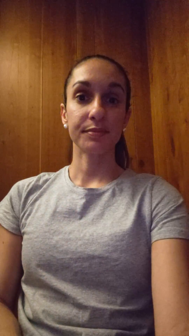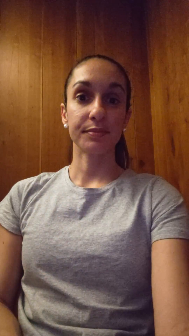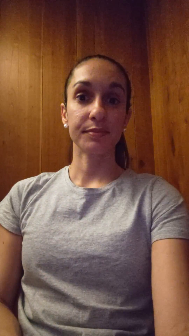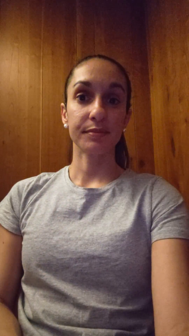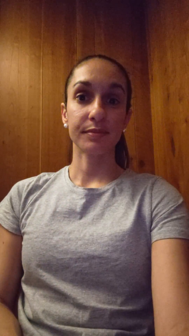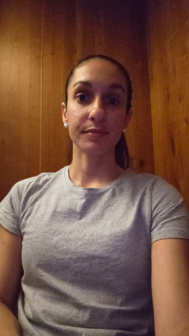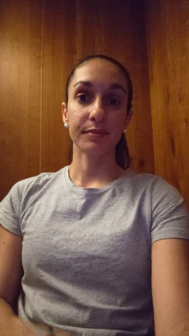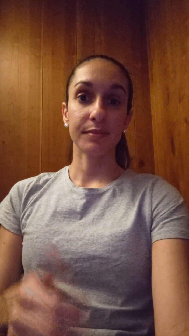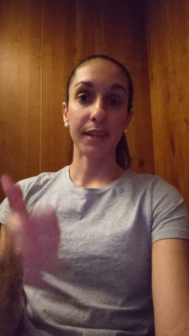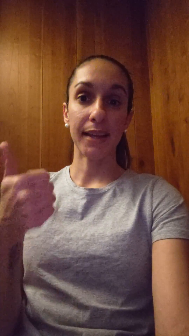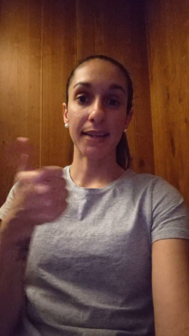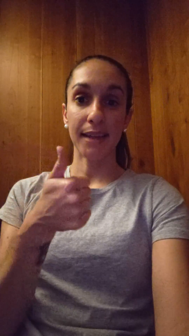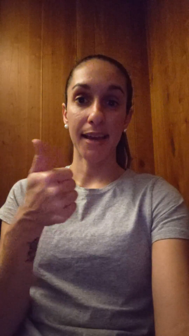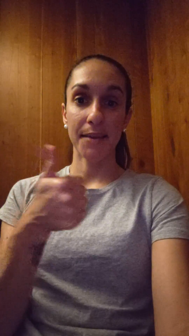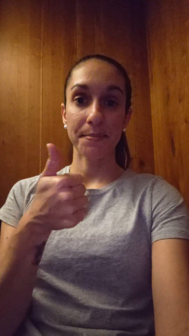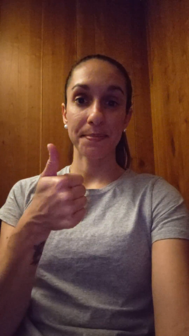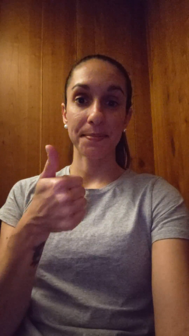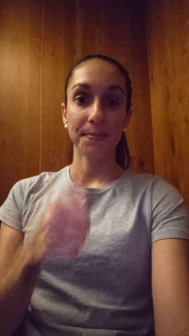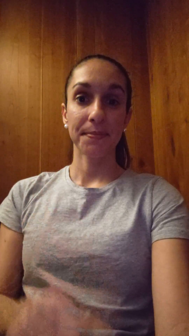game